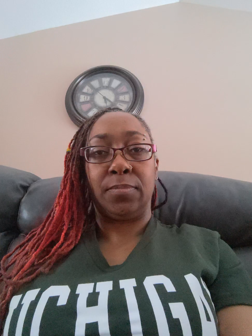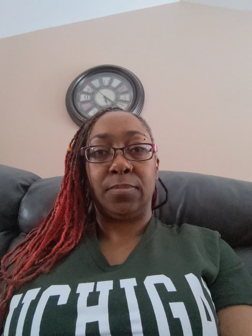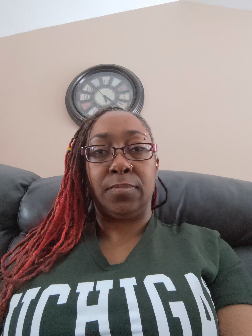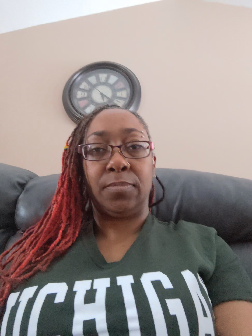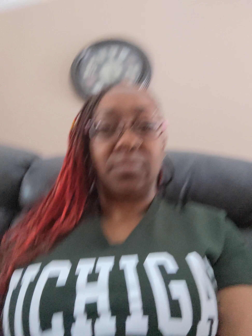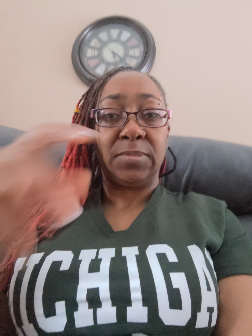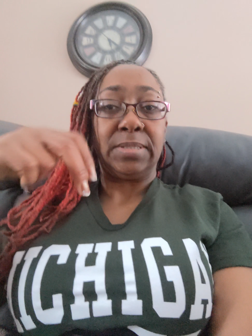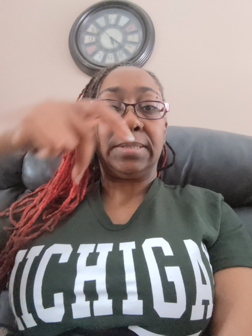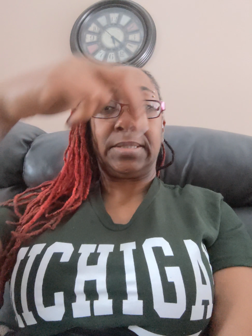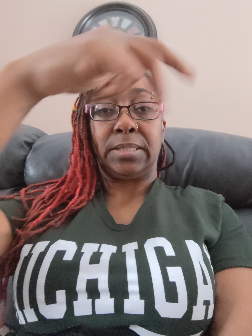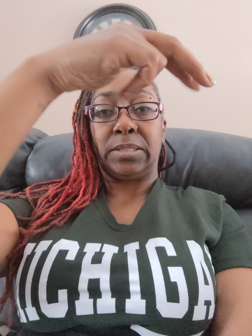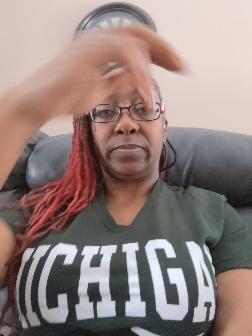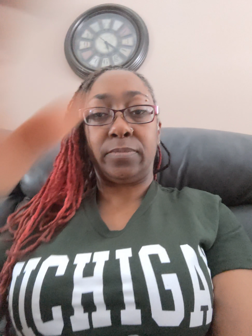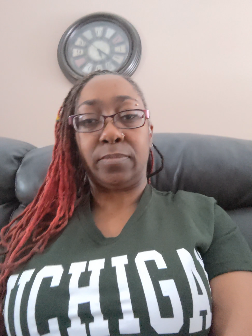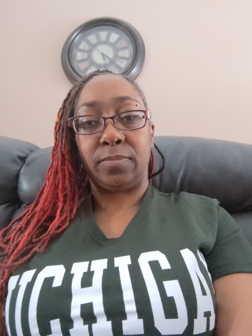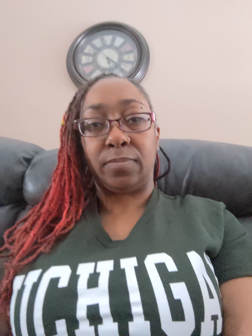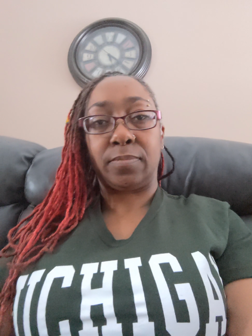stairs